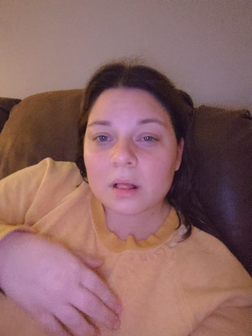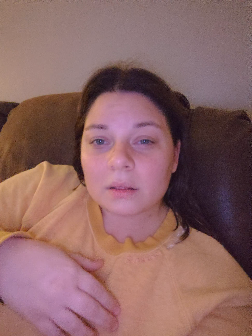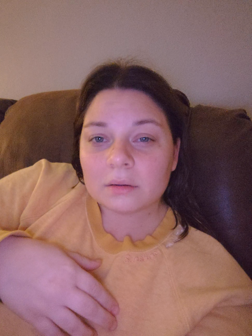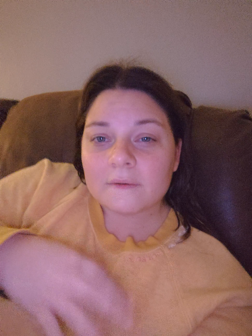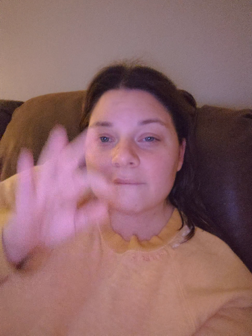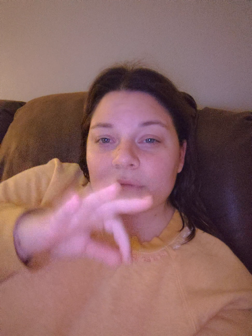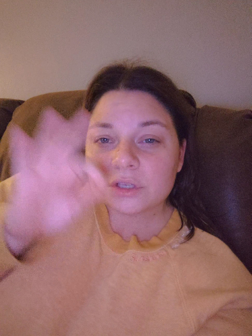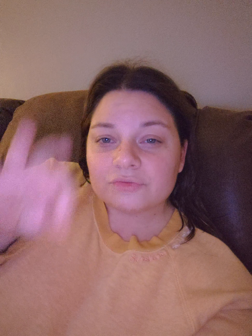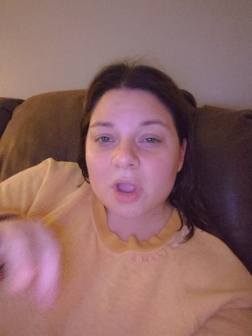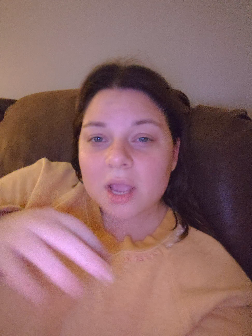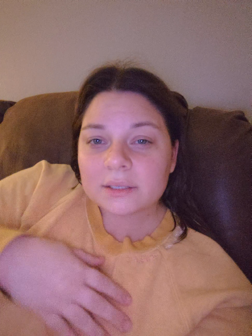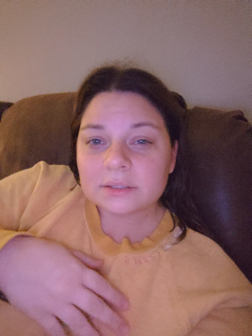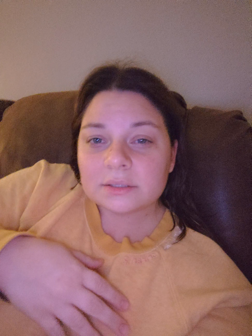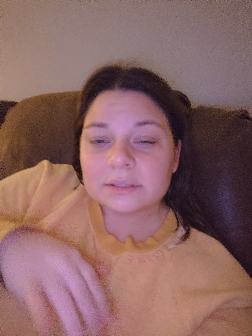french fries